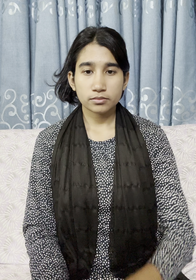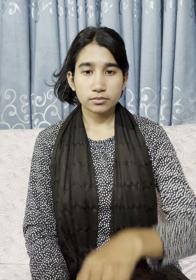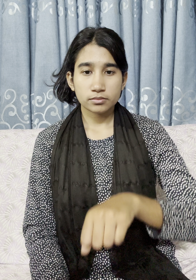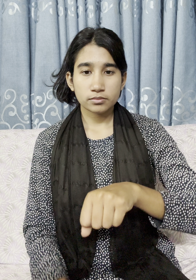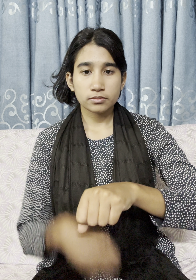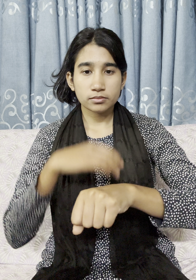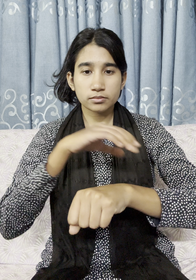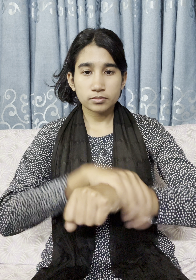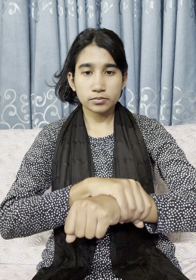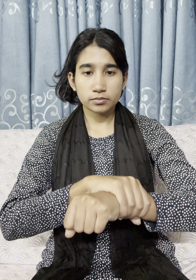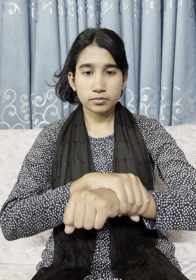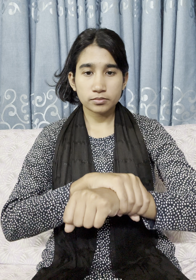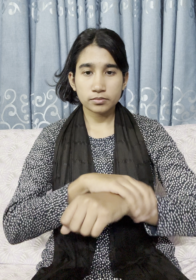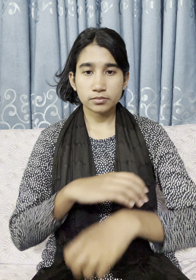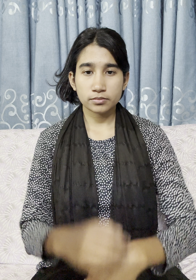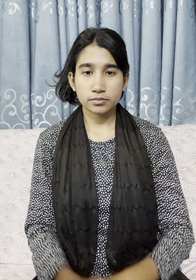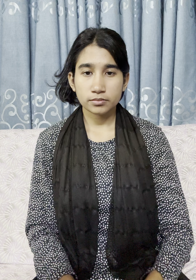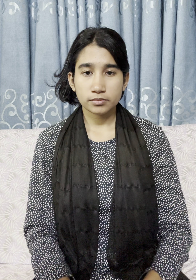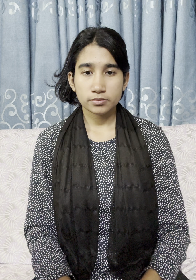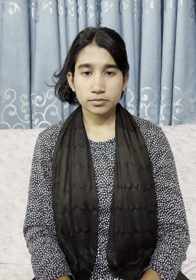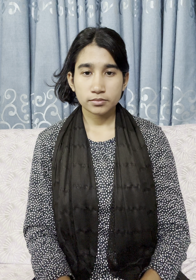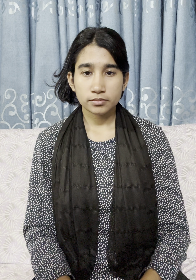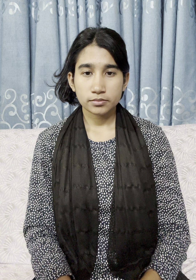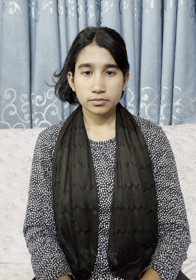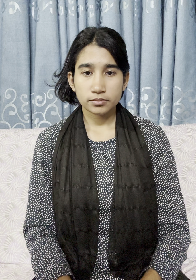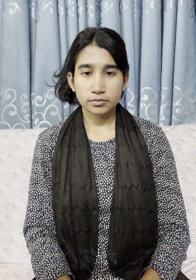গ্রেফতার